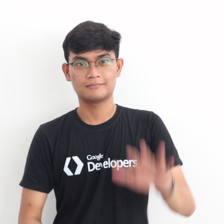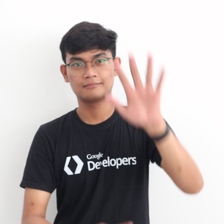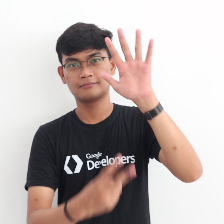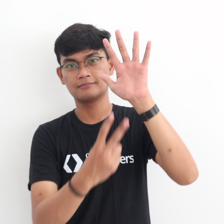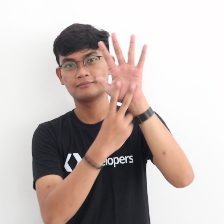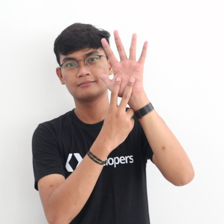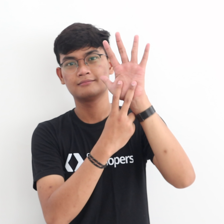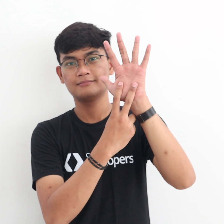N